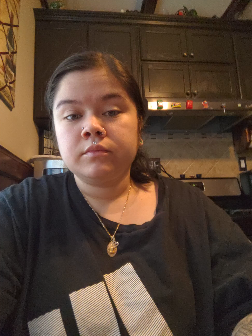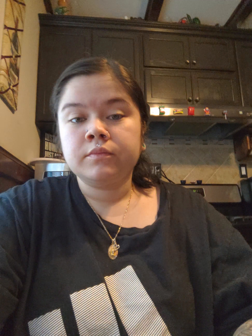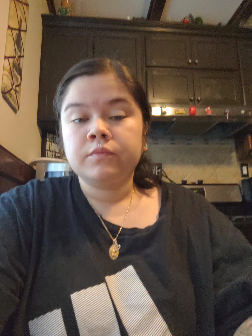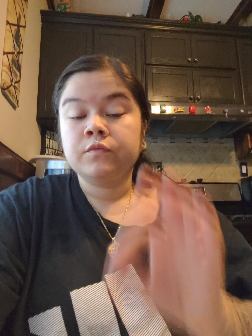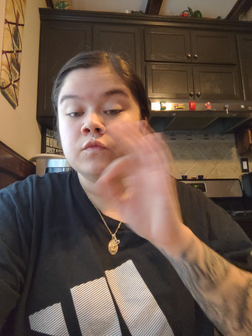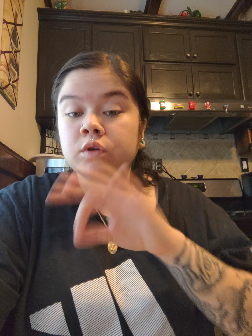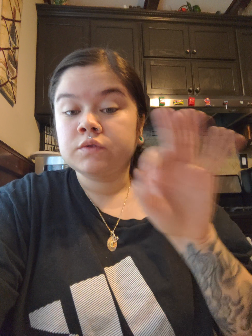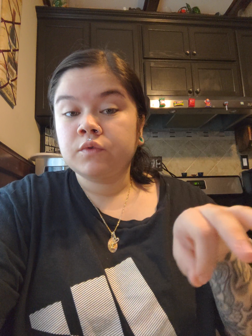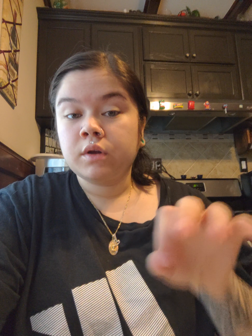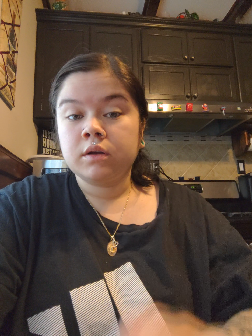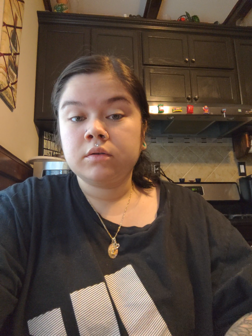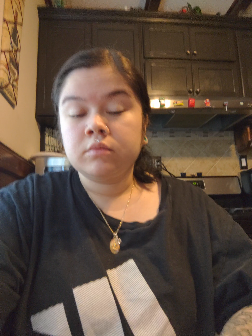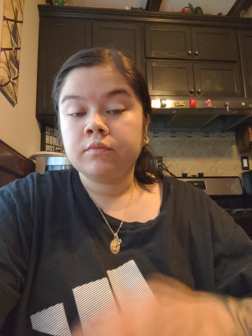french fries